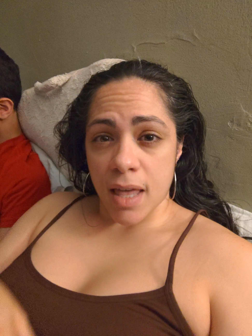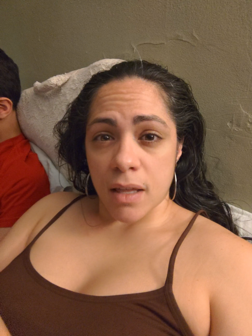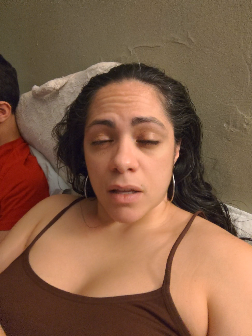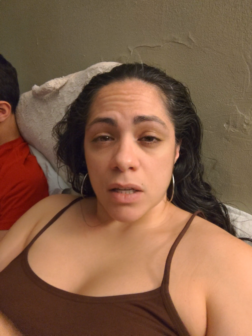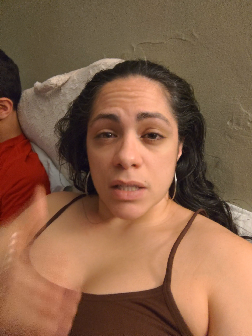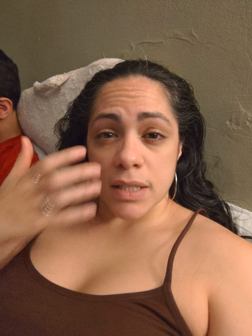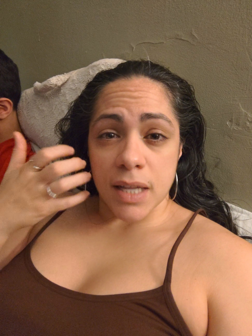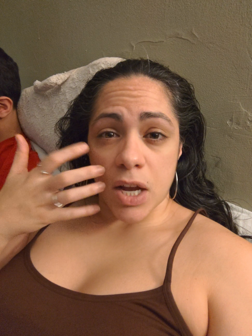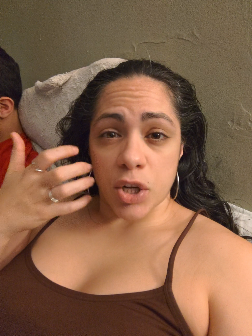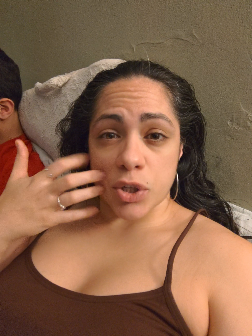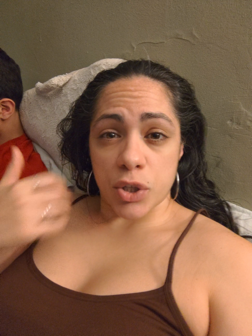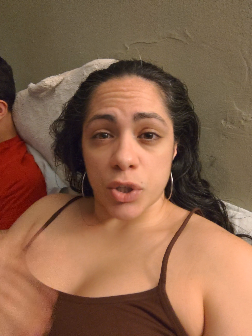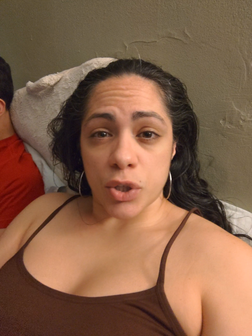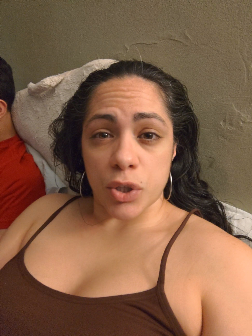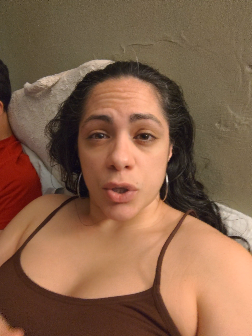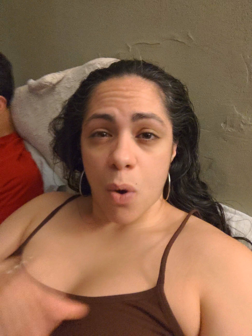tiger